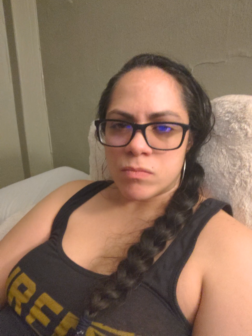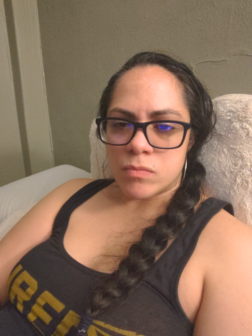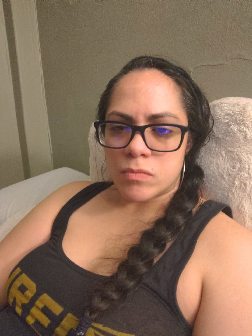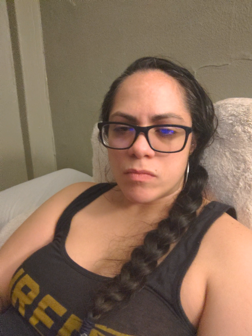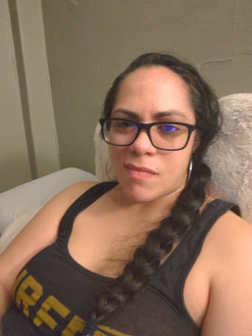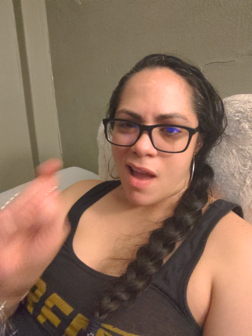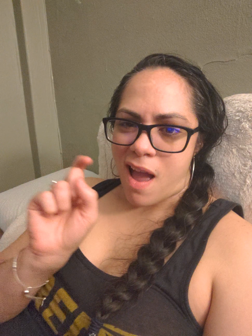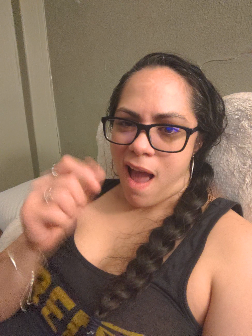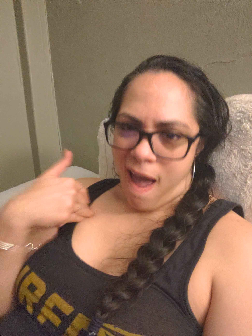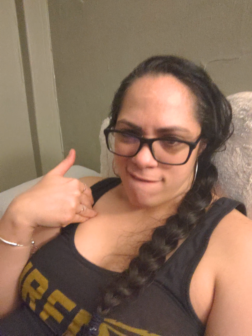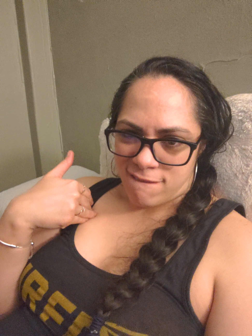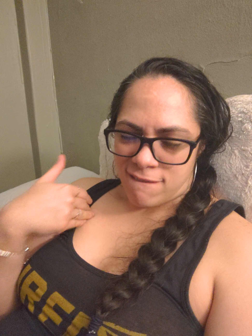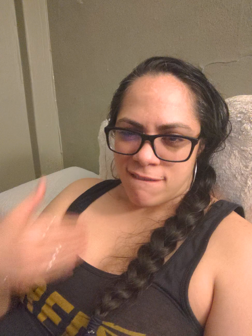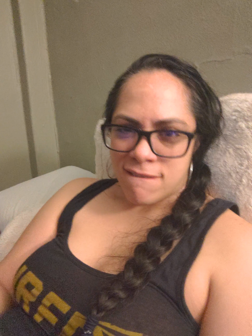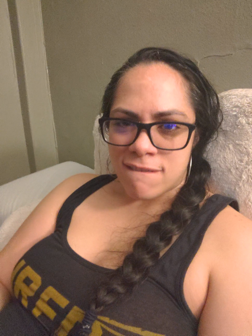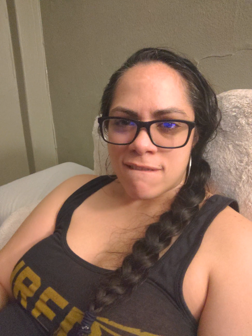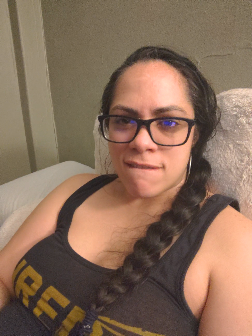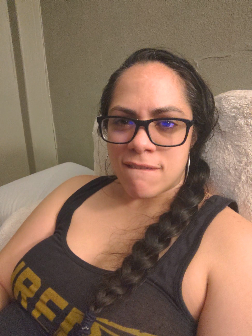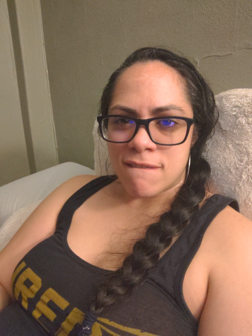have